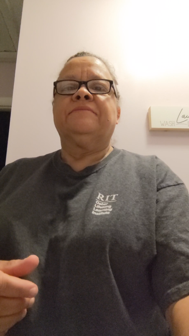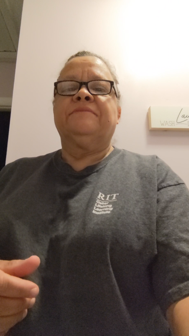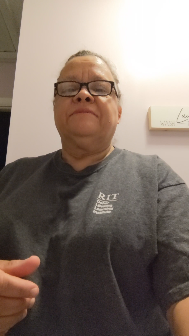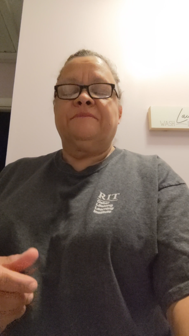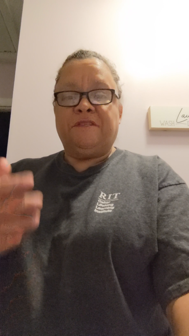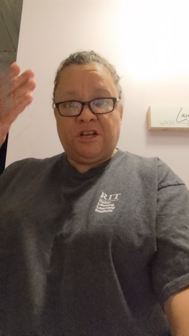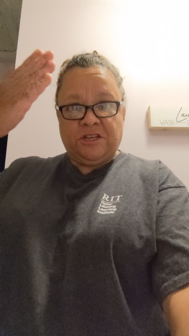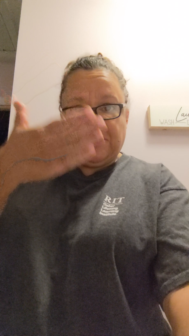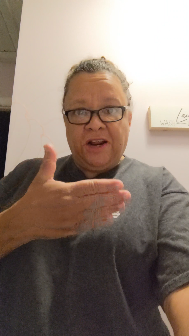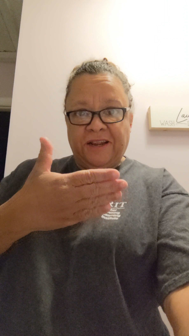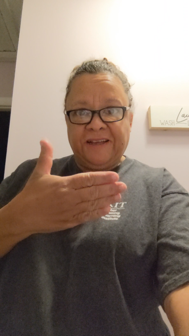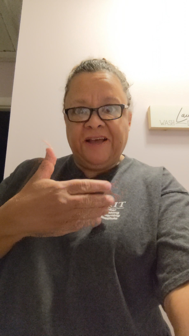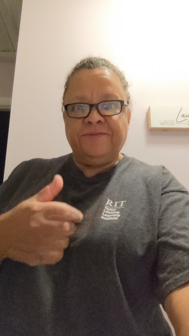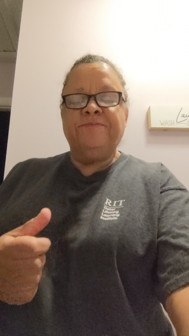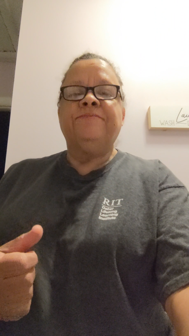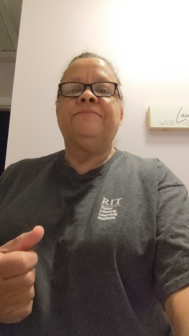dark